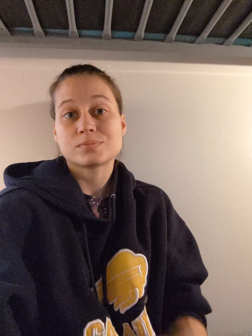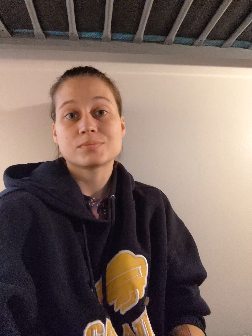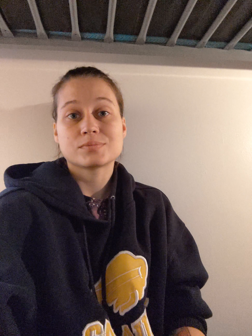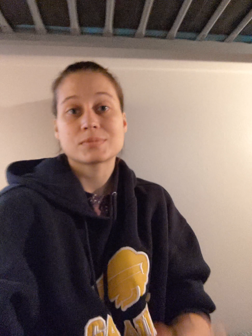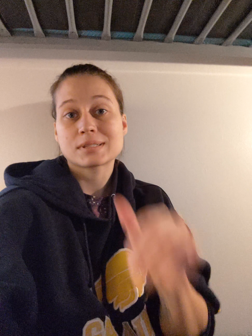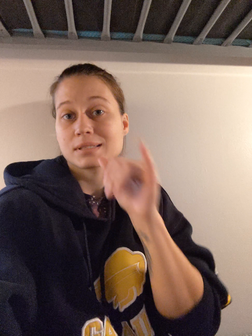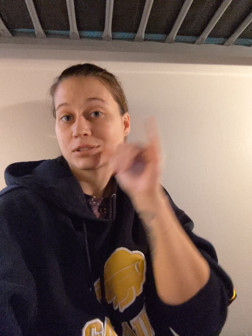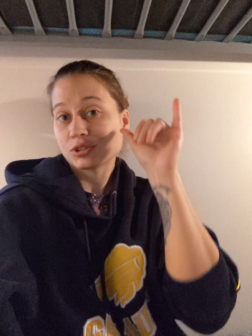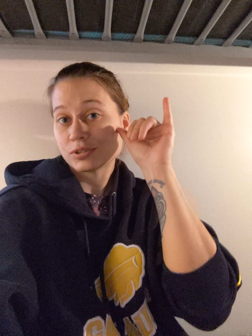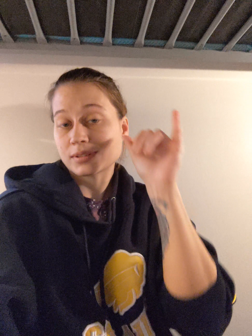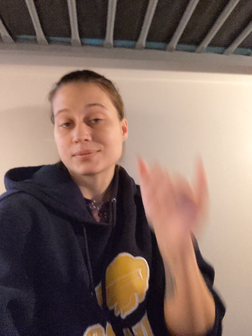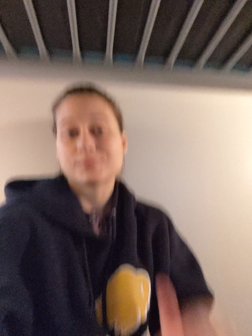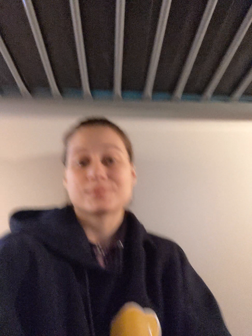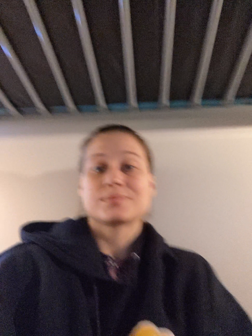yesterday